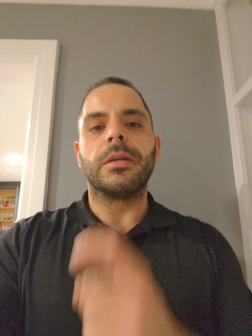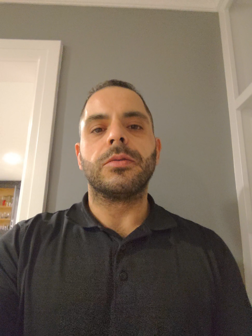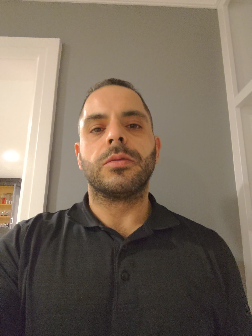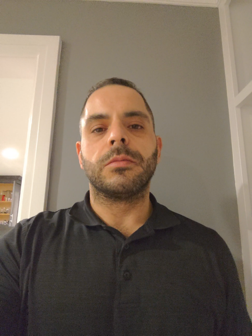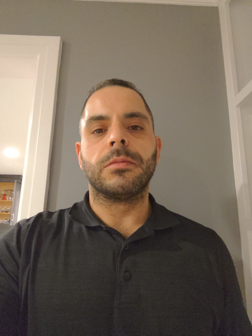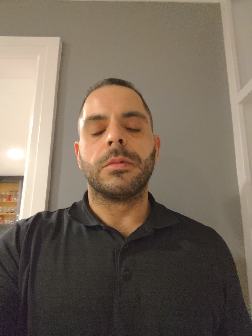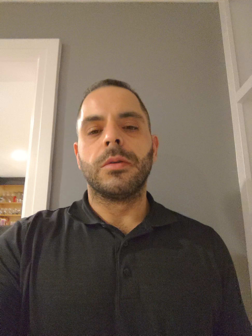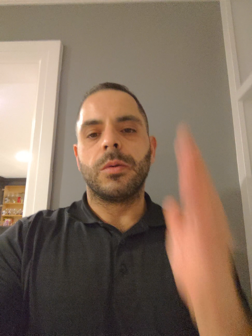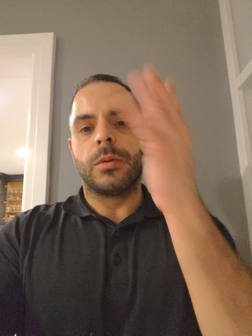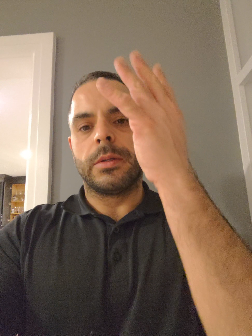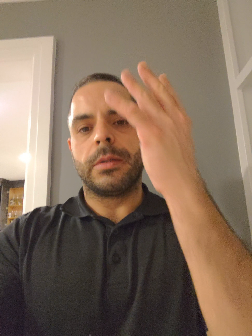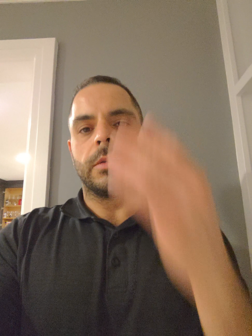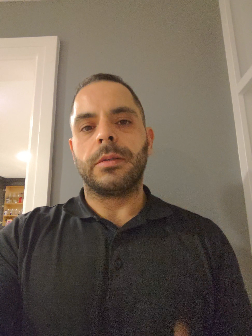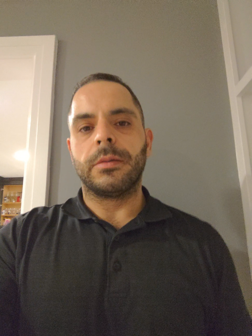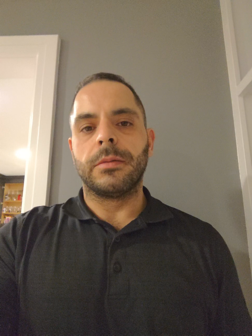tree